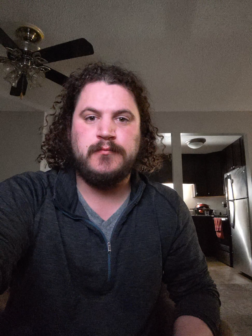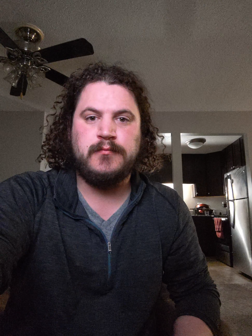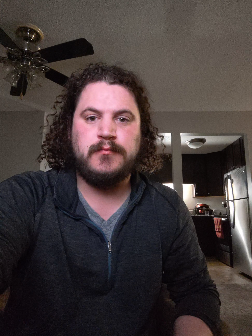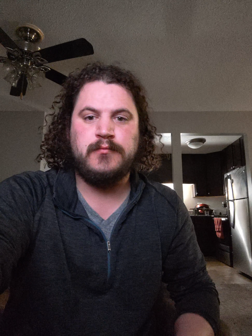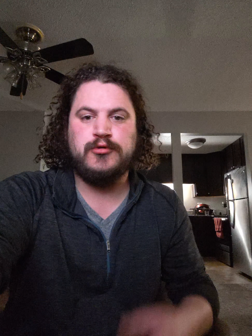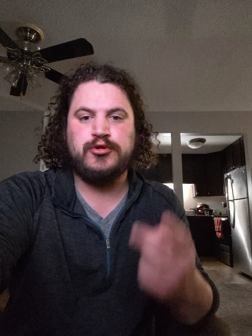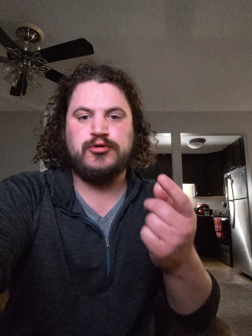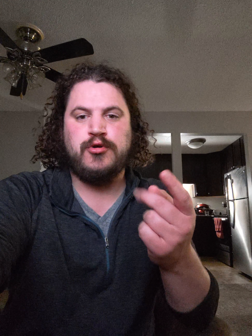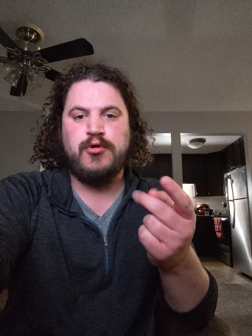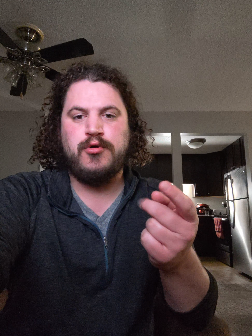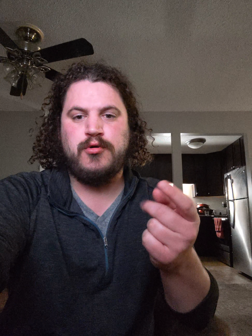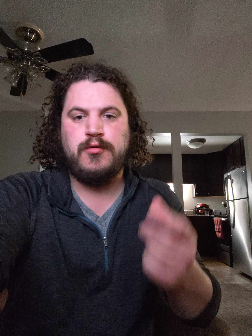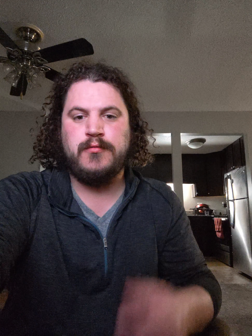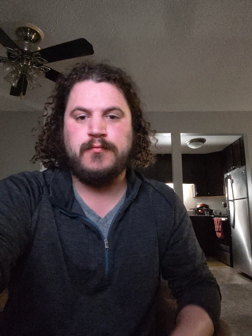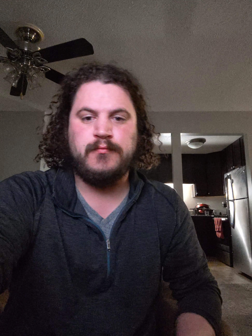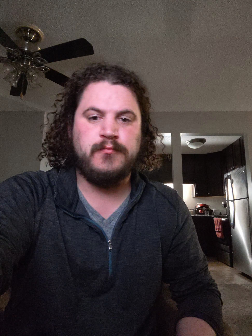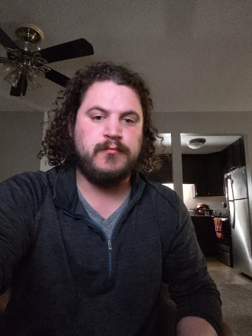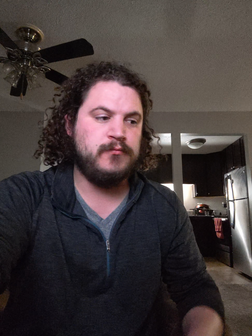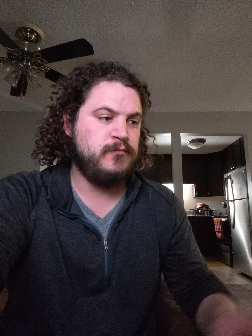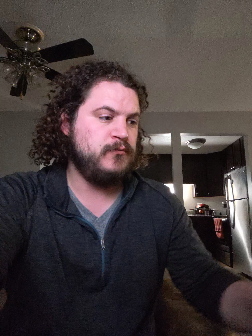dog